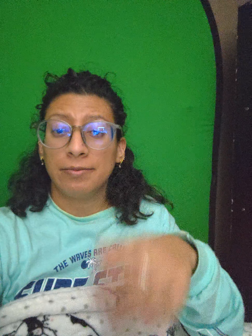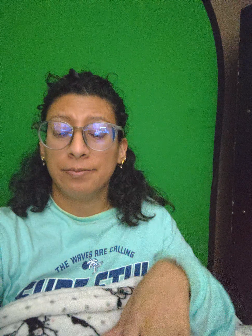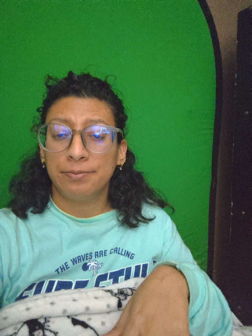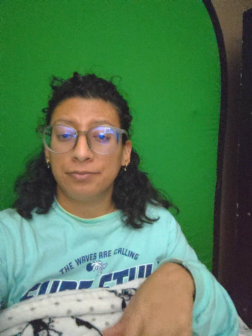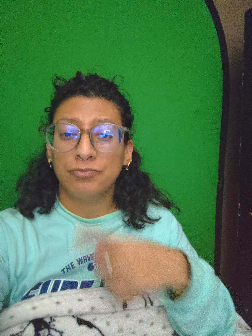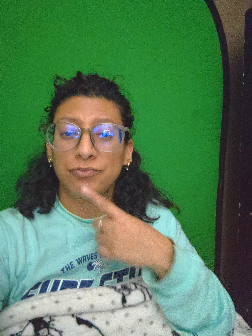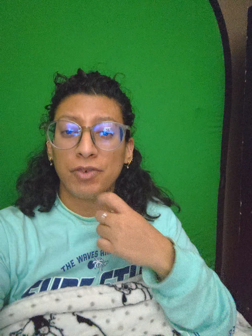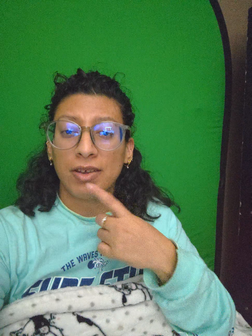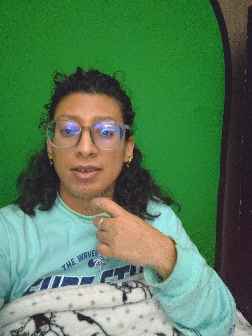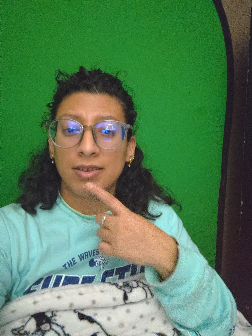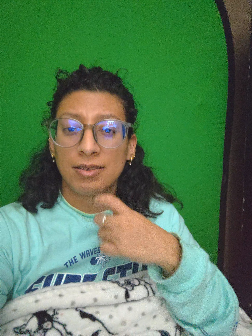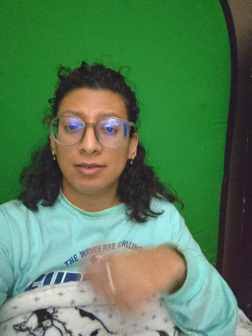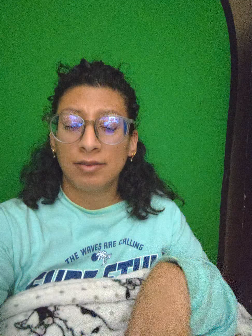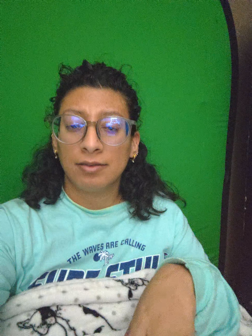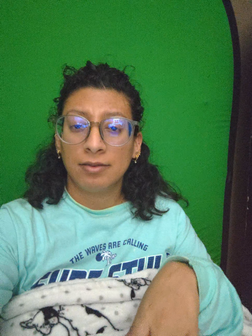red